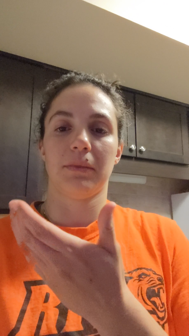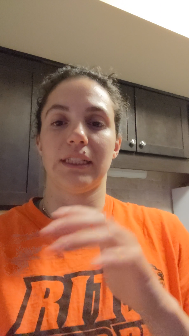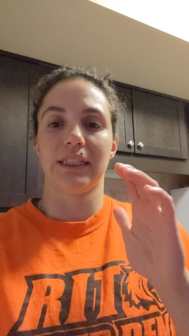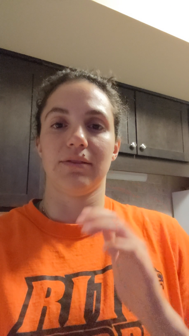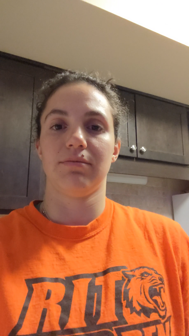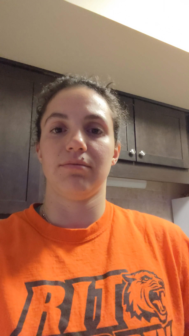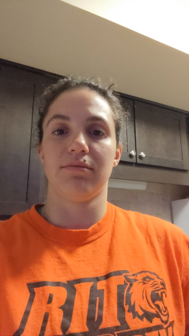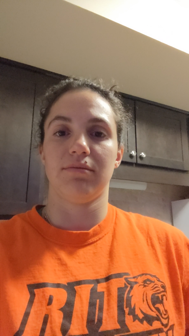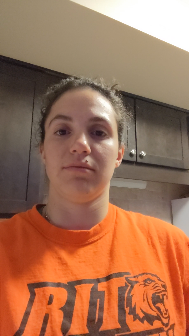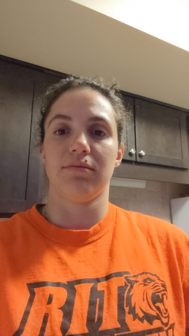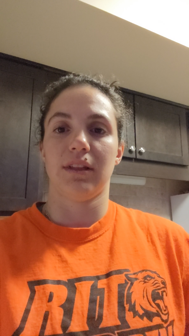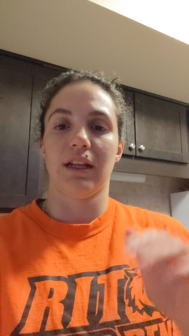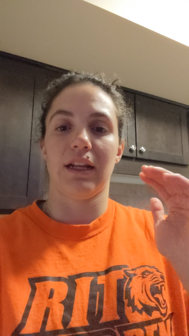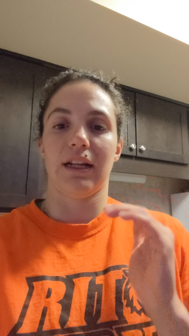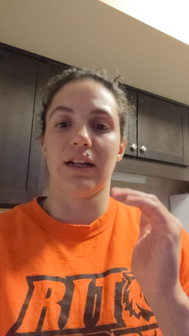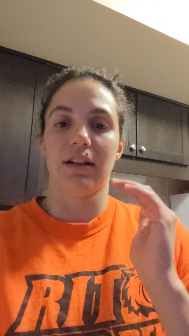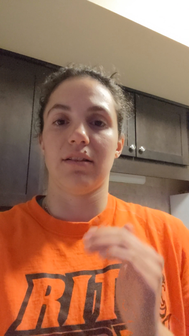little